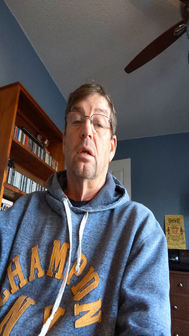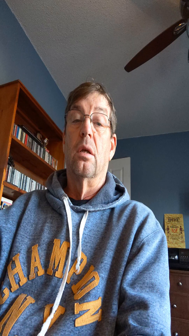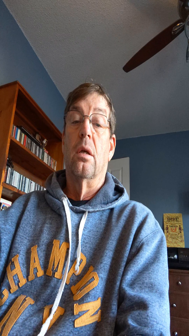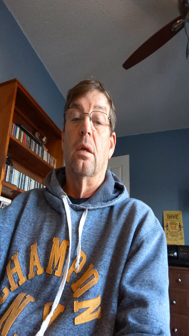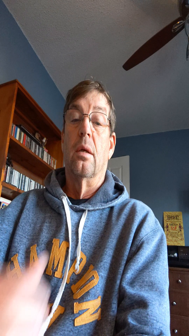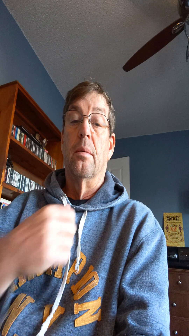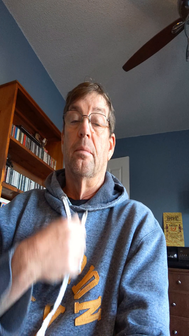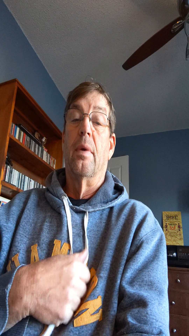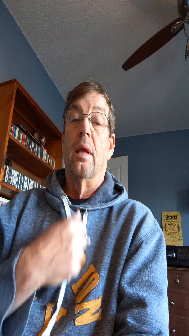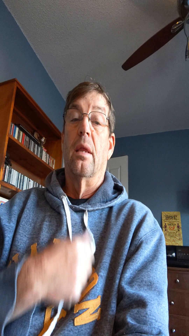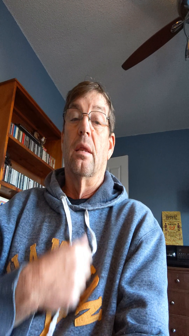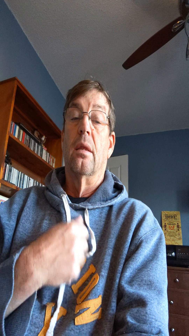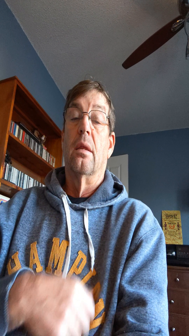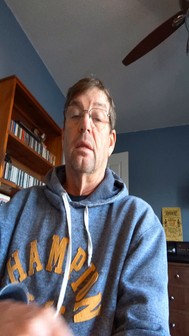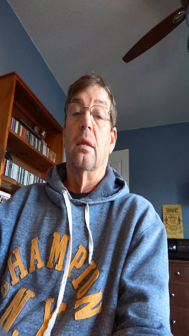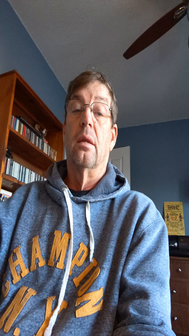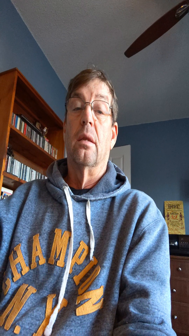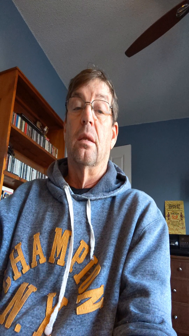bath